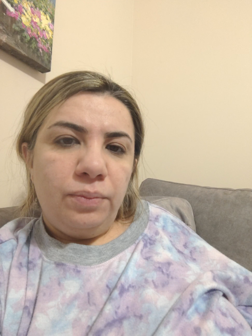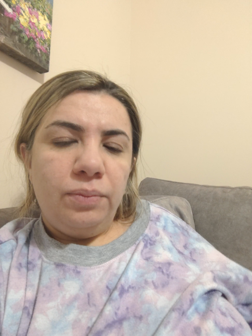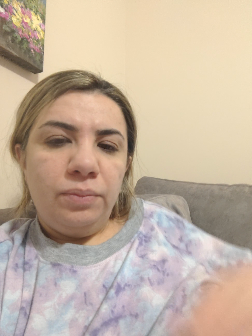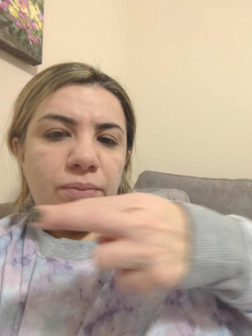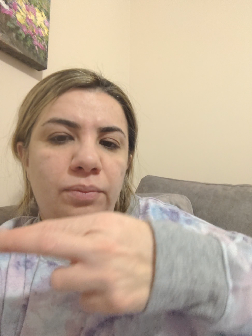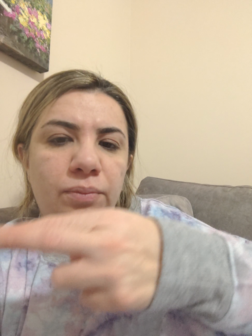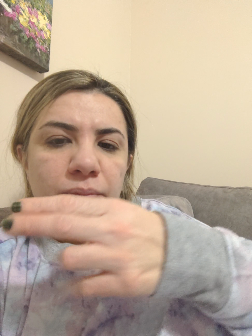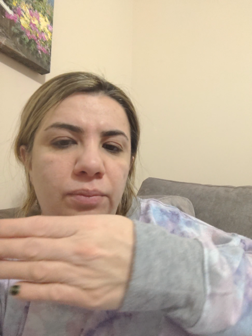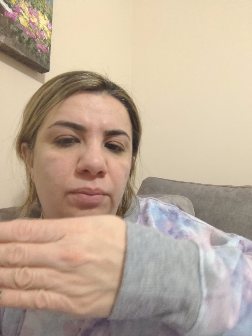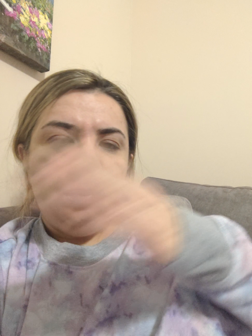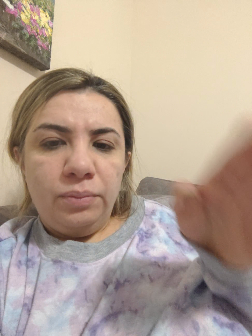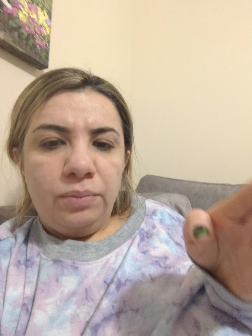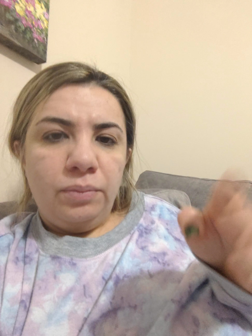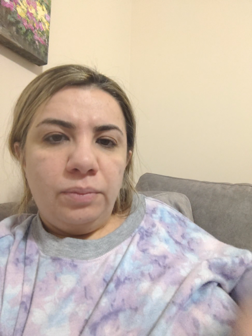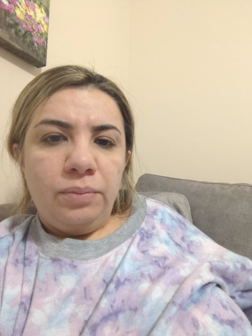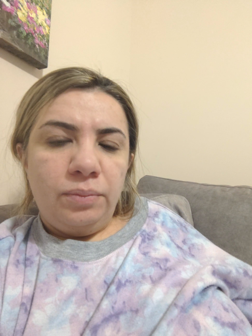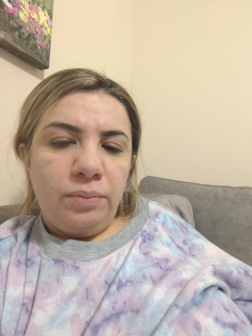room